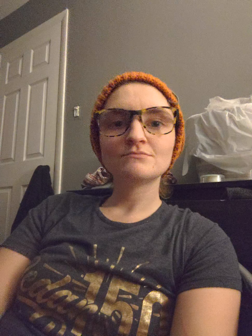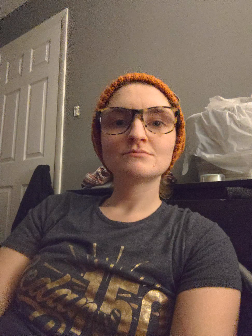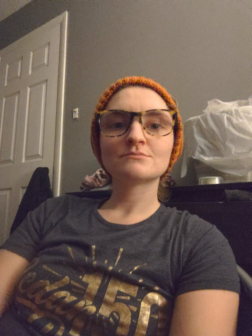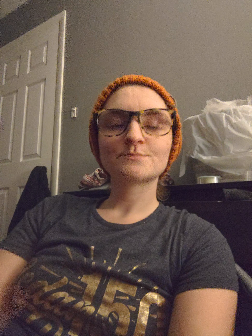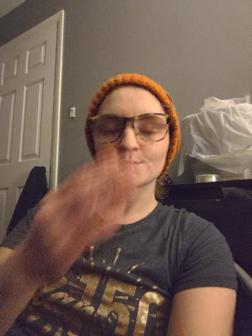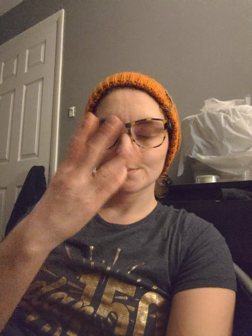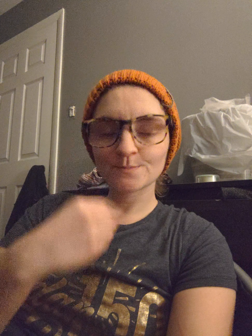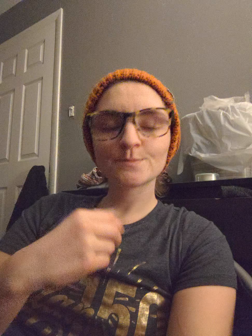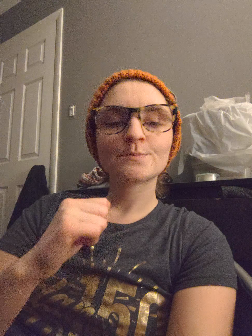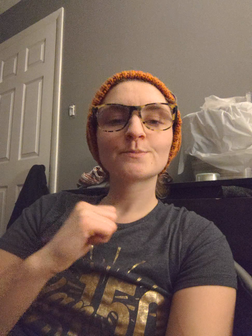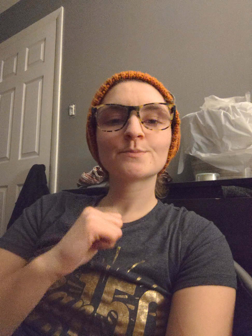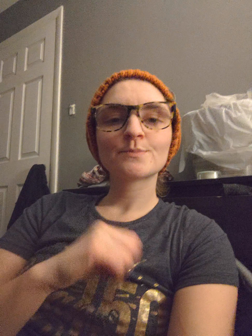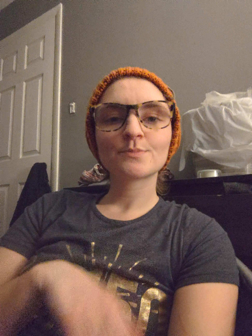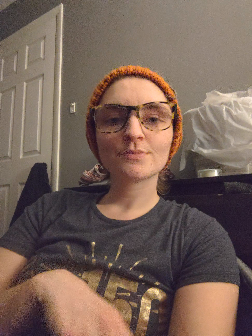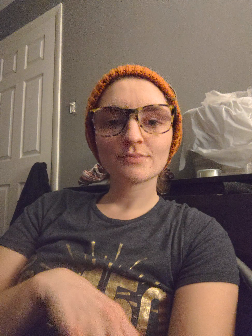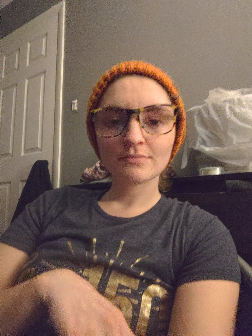nap